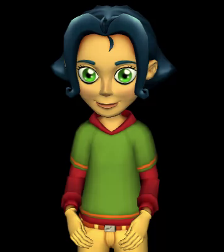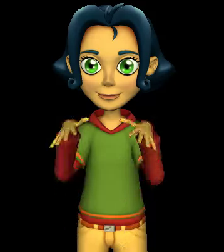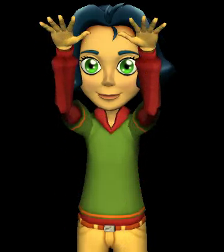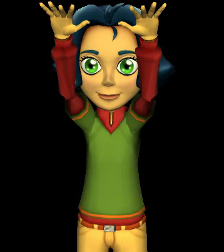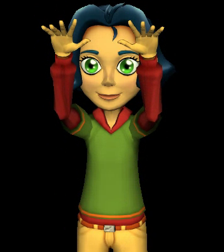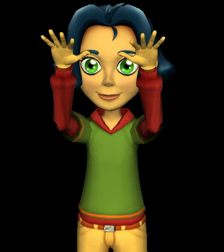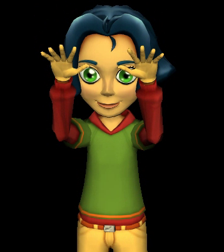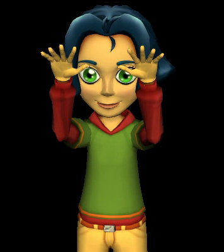ثلج